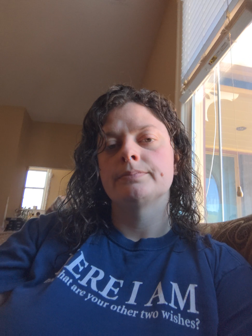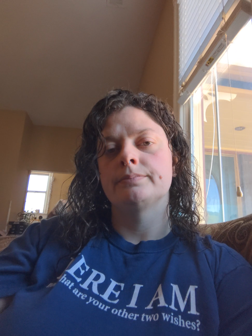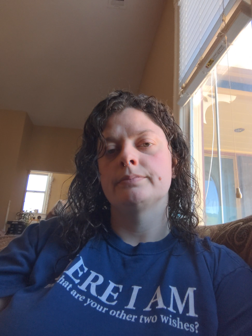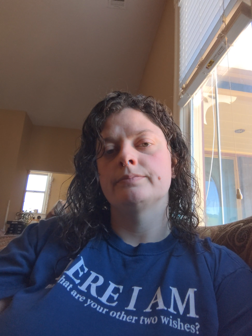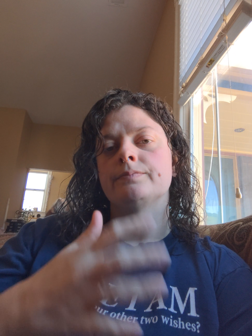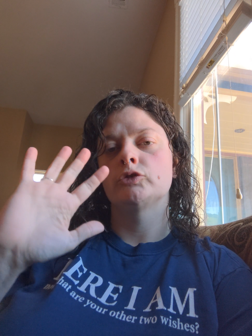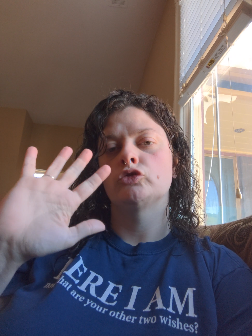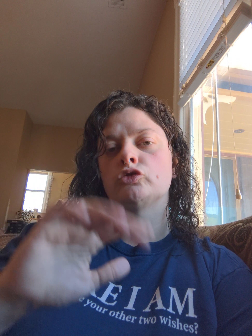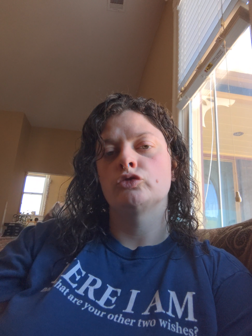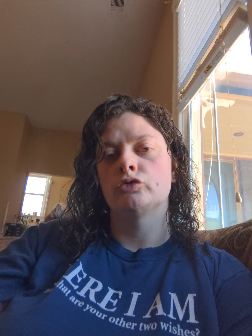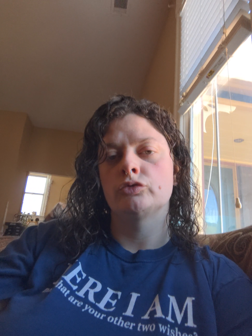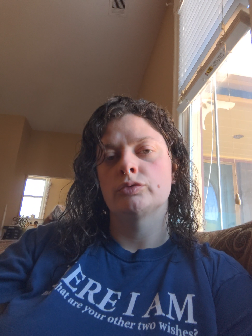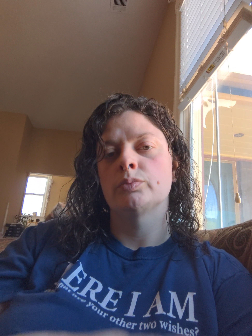finish